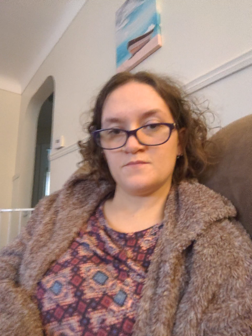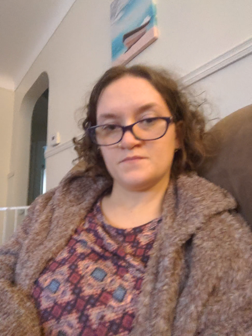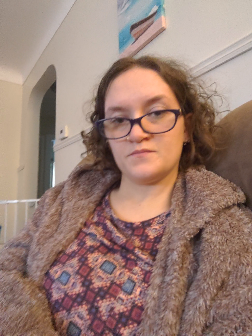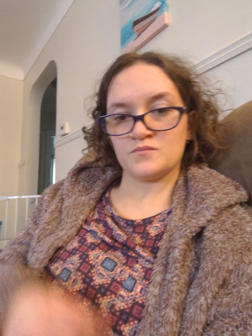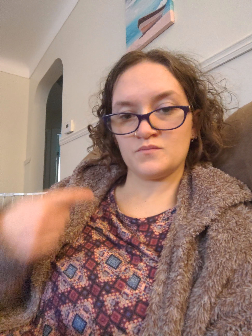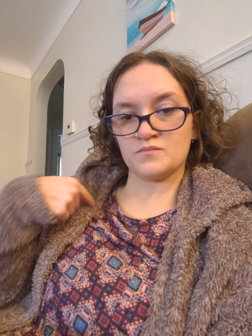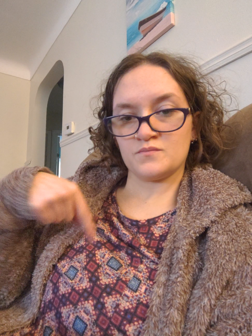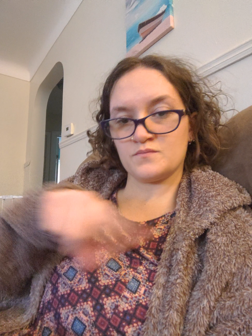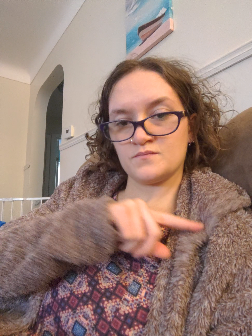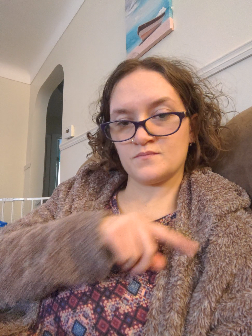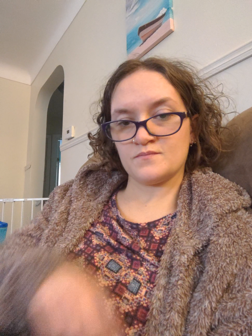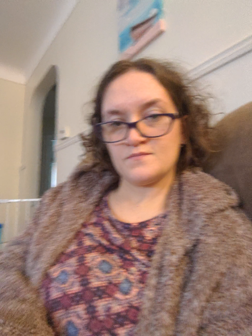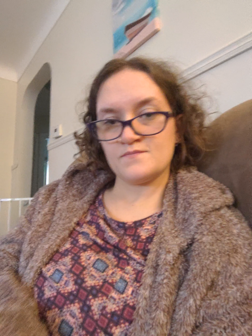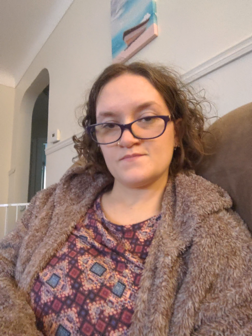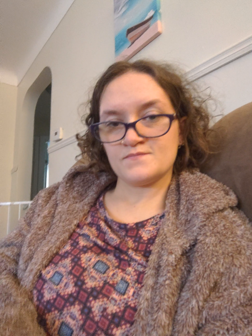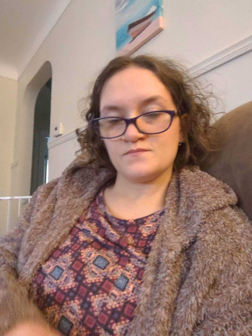we